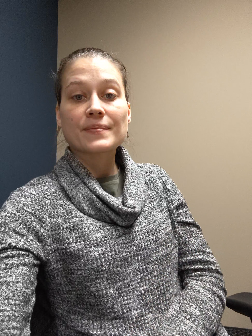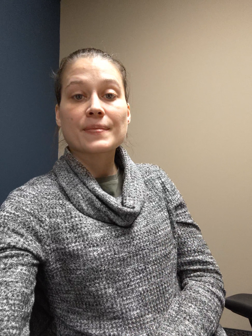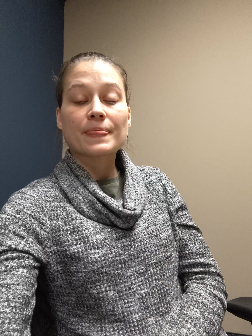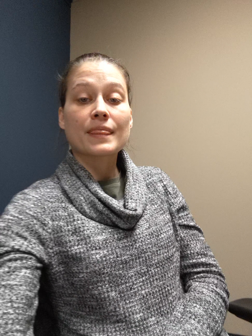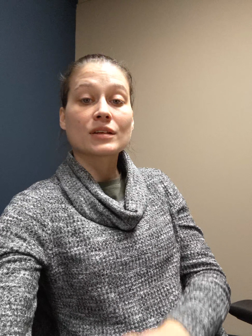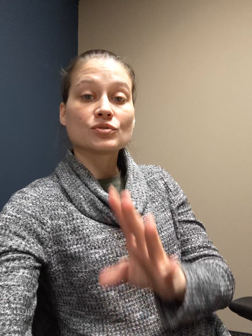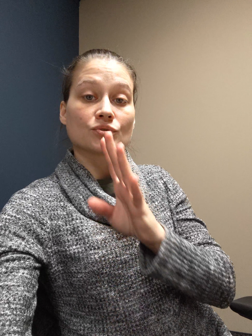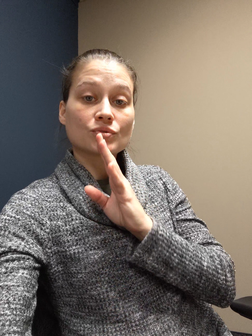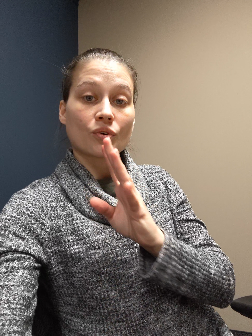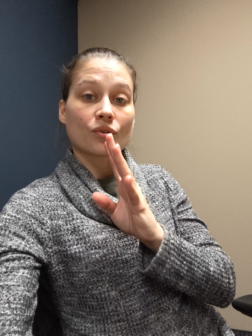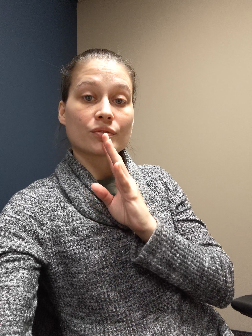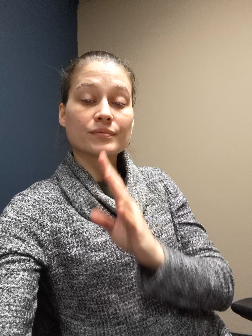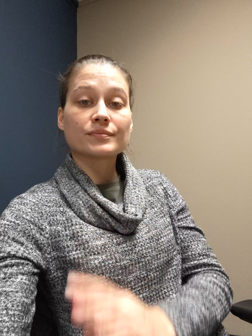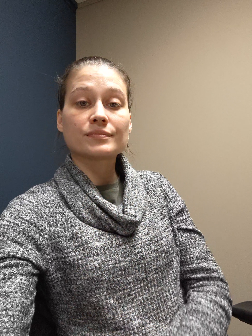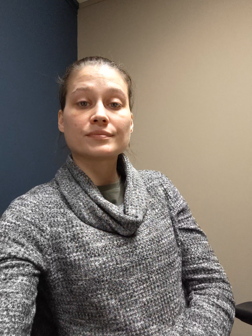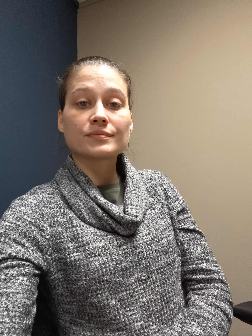talk